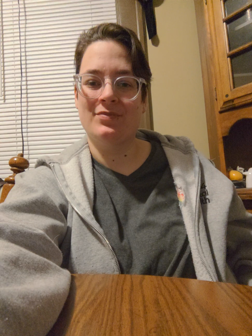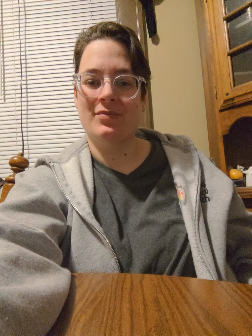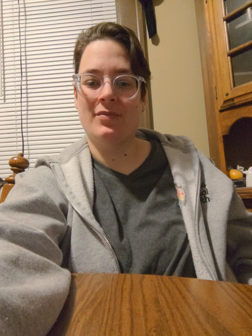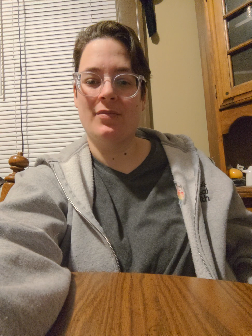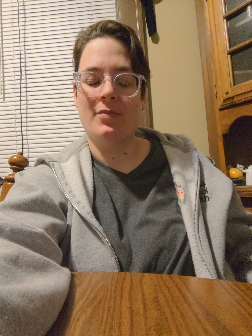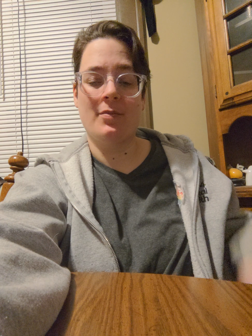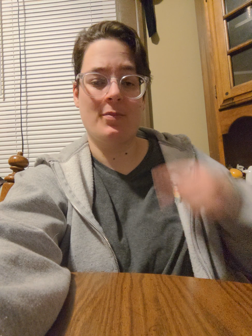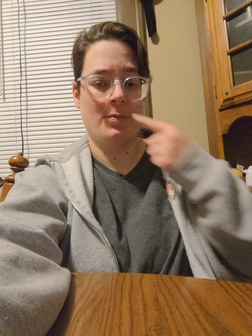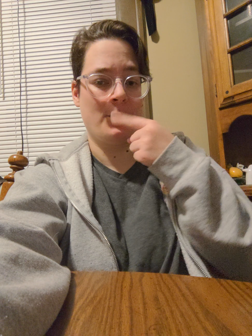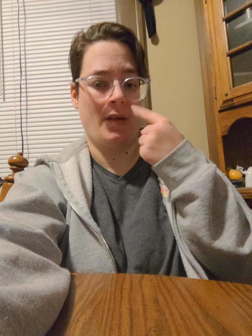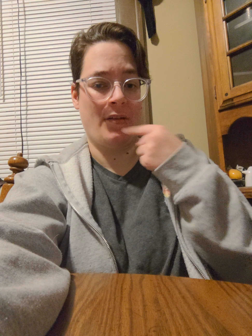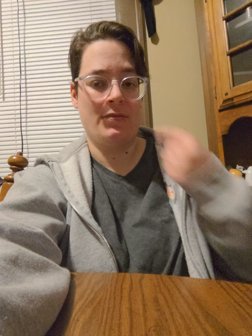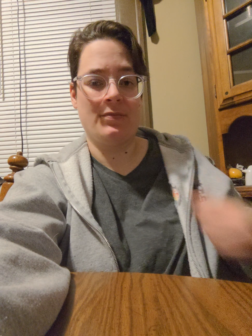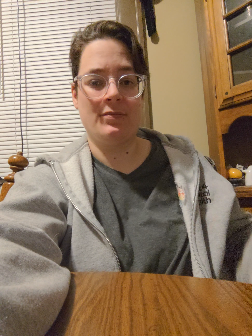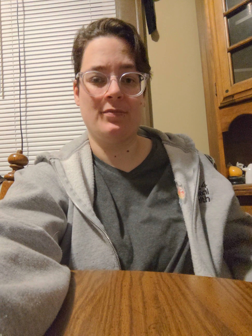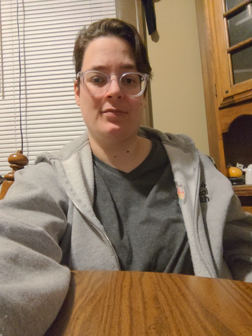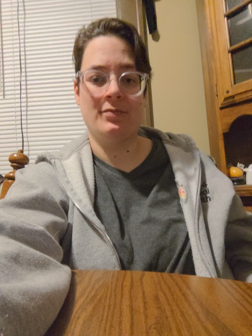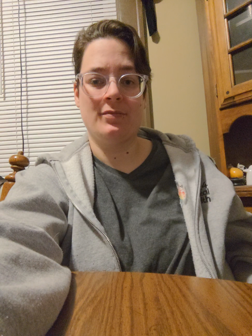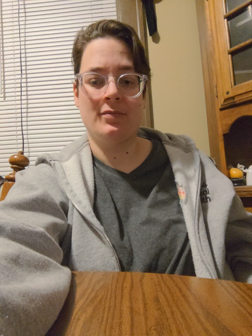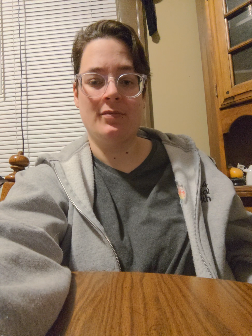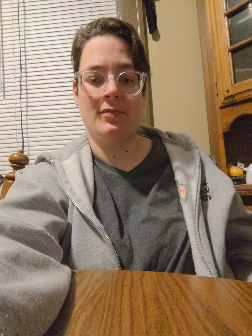mouth